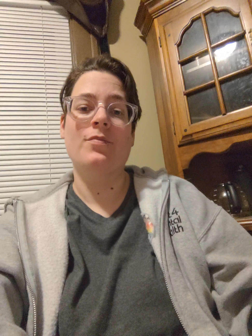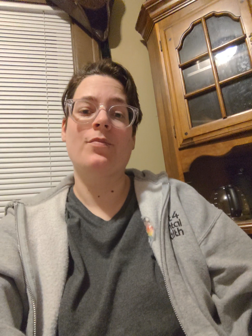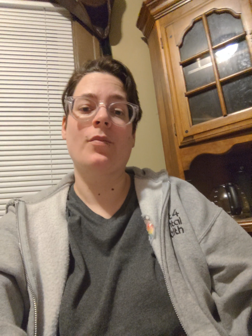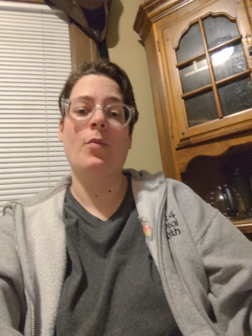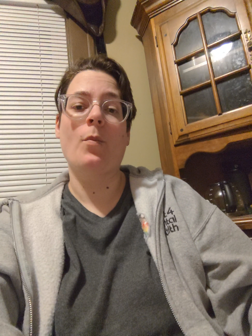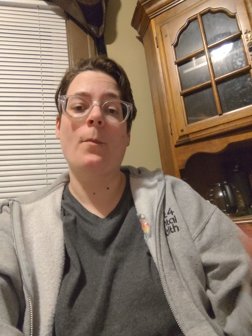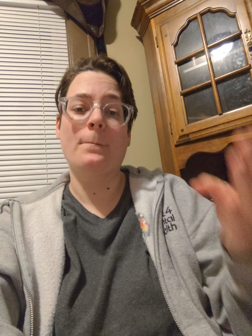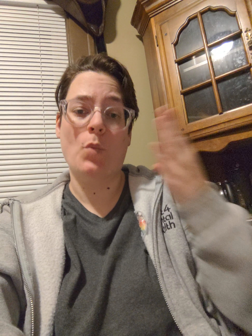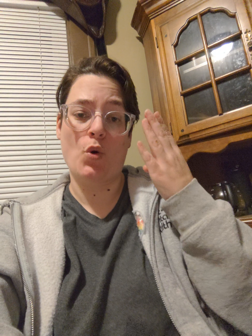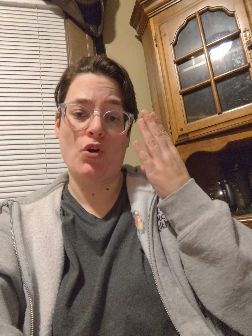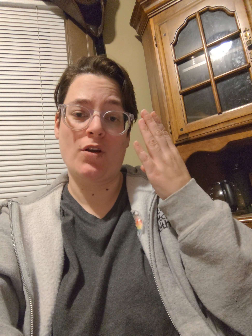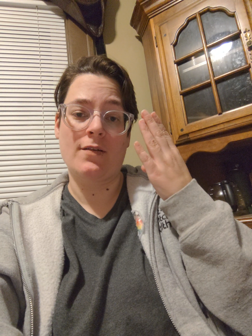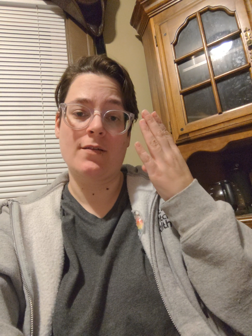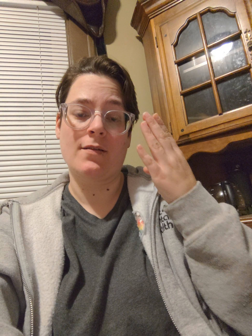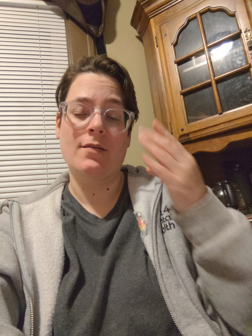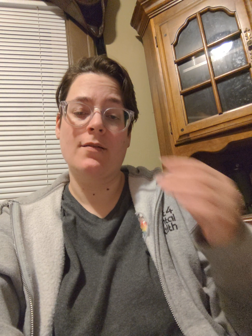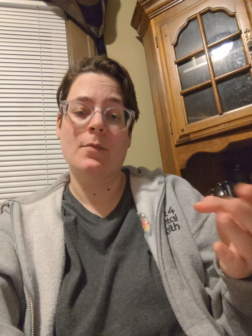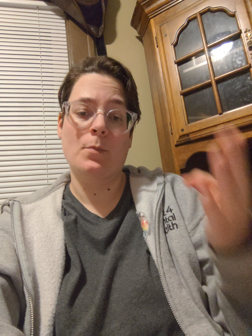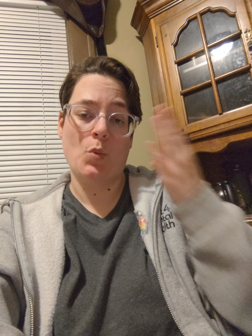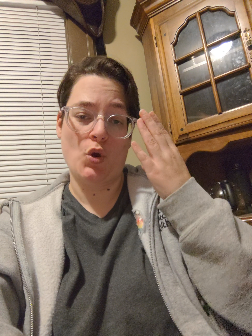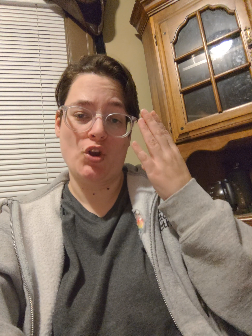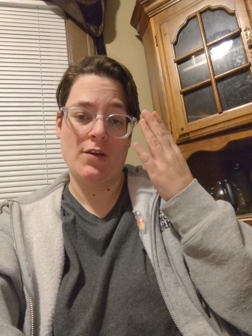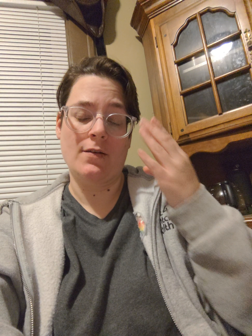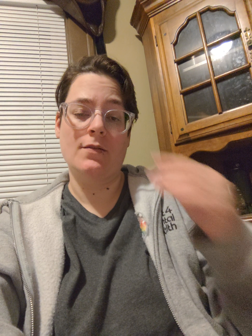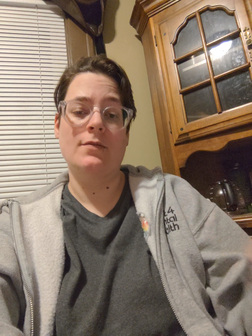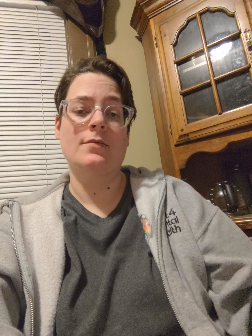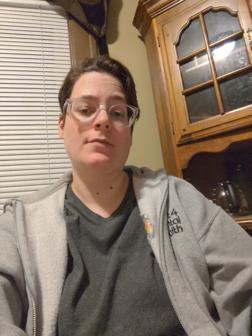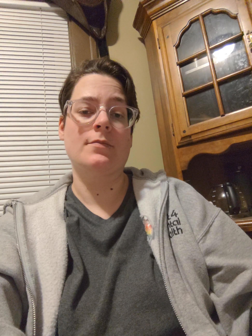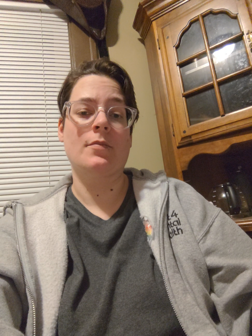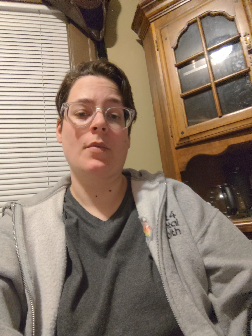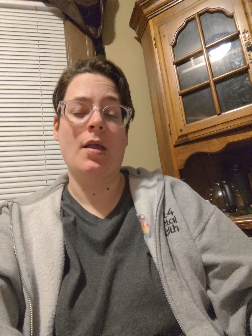morning